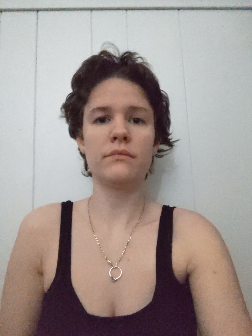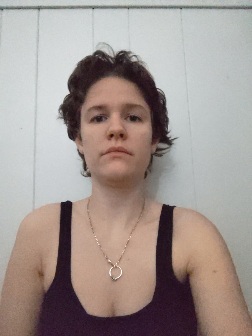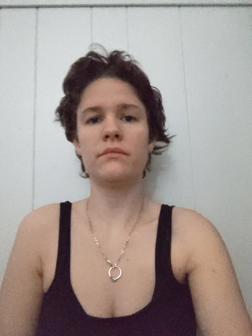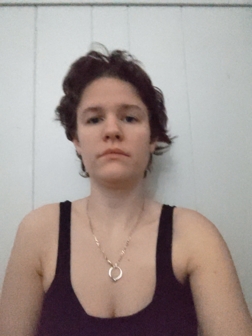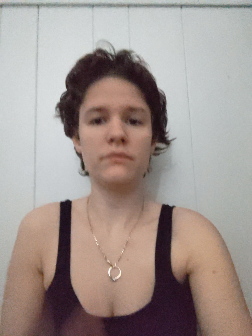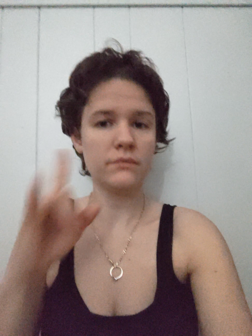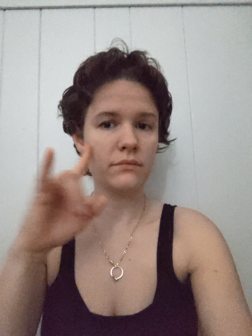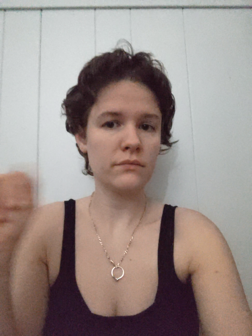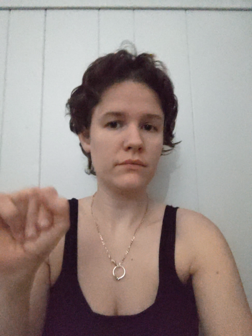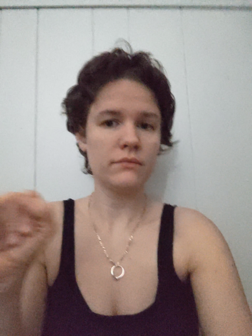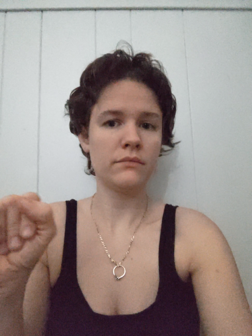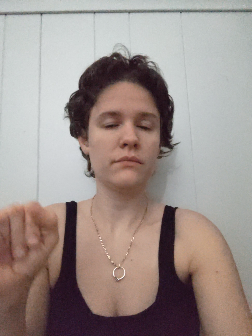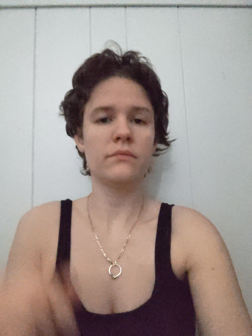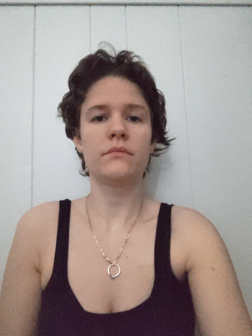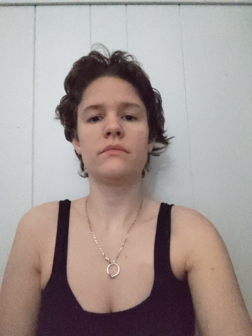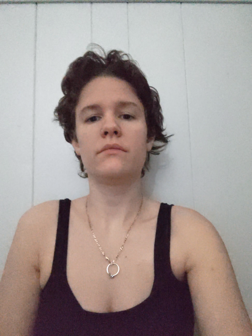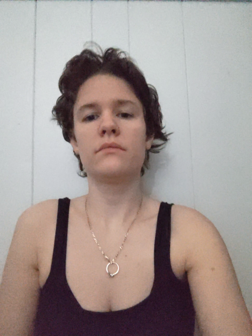loud